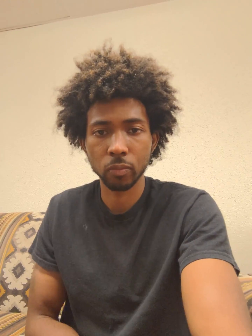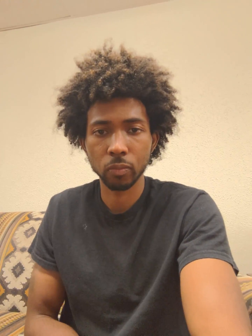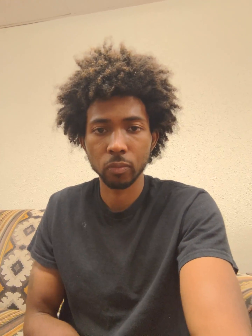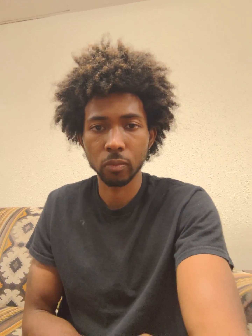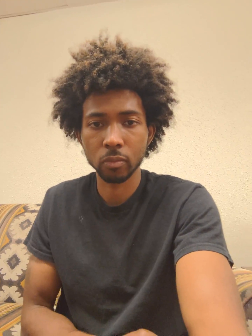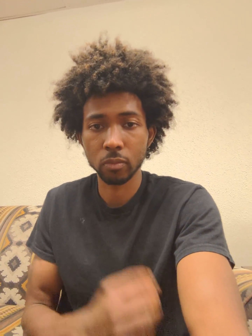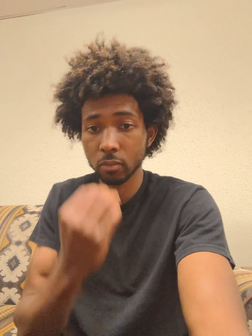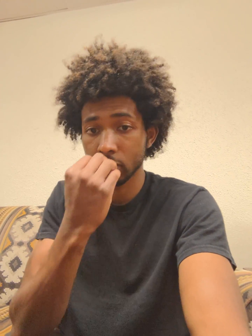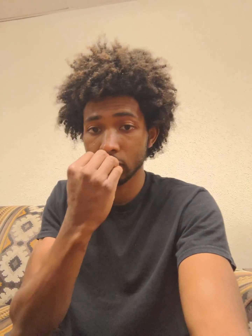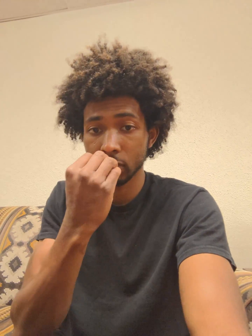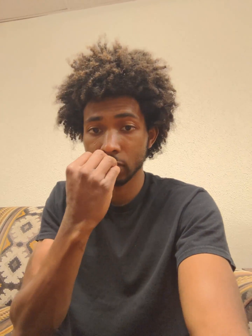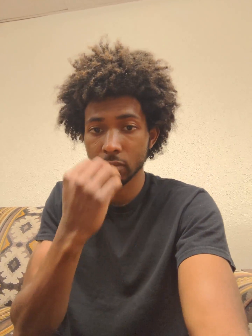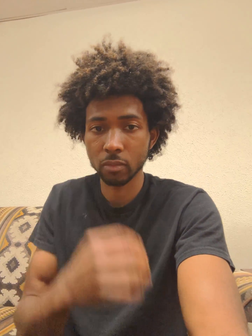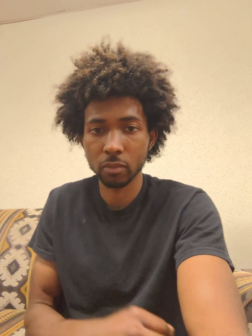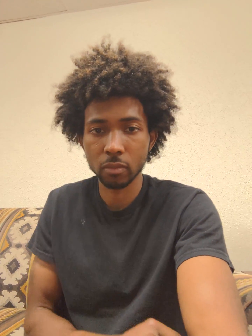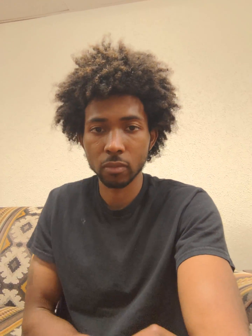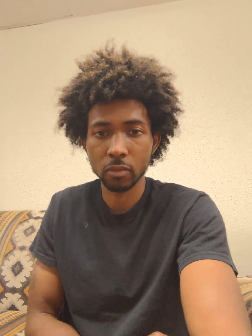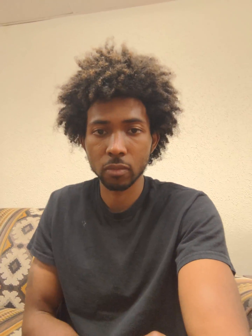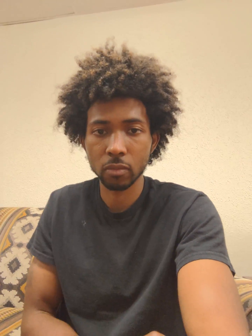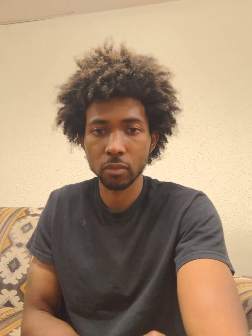eat